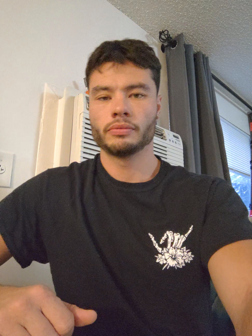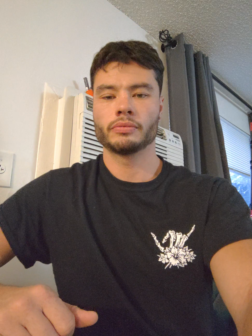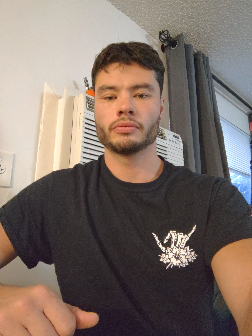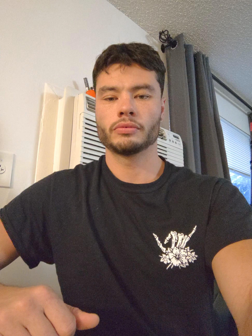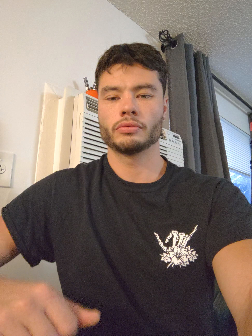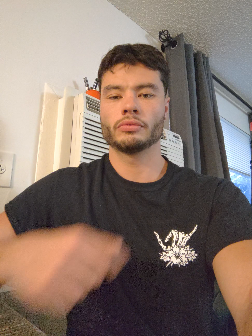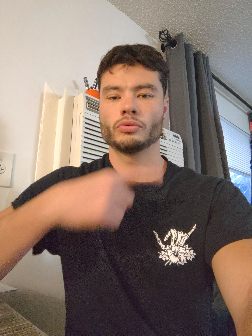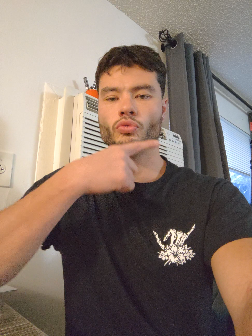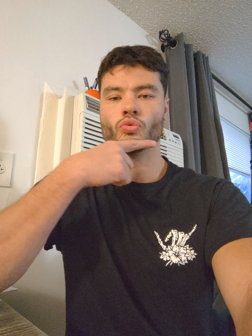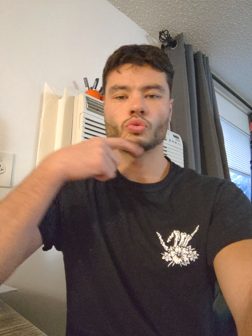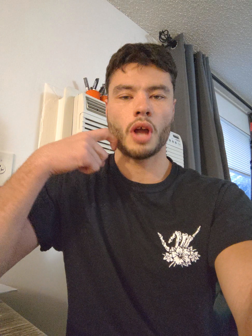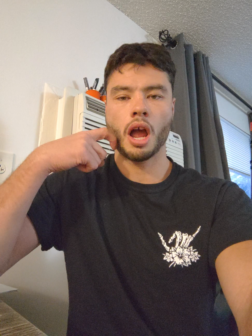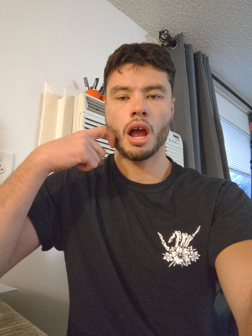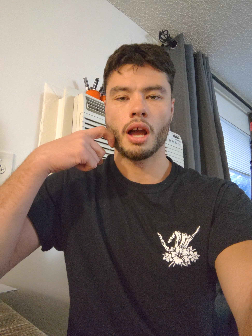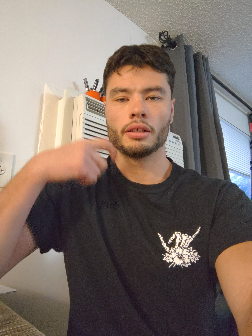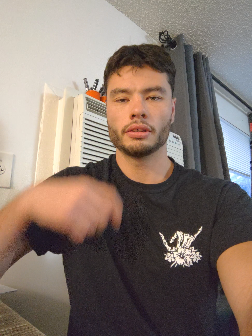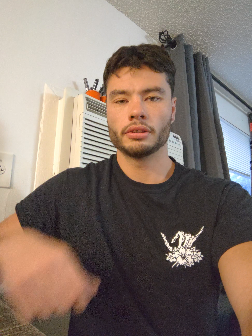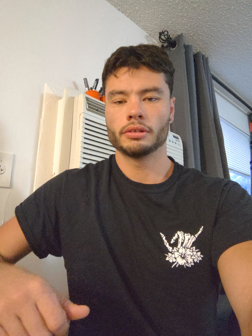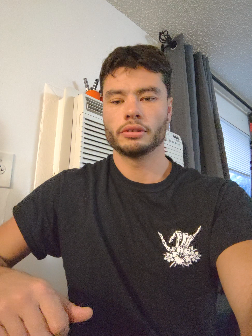dry